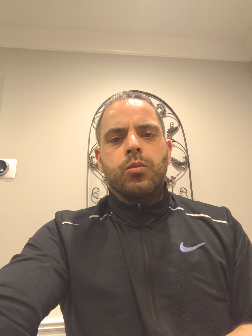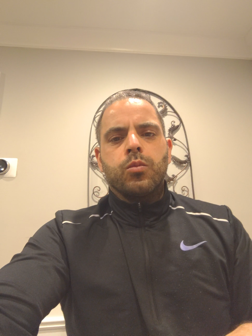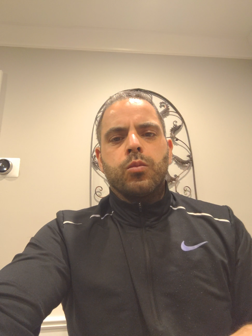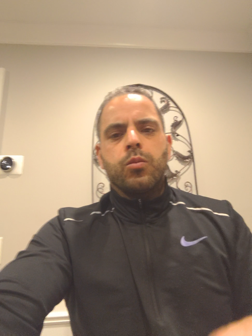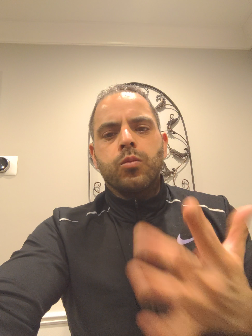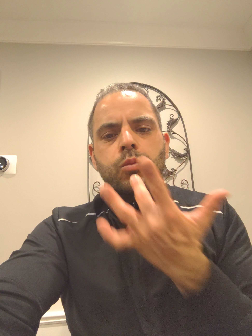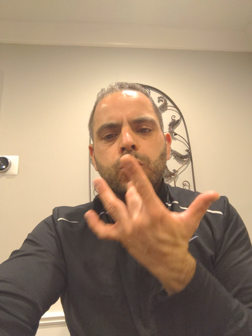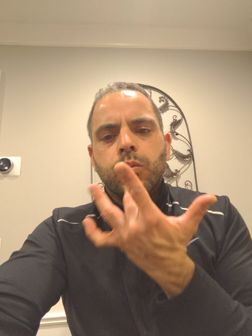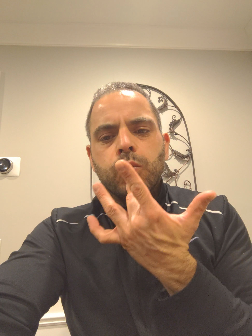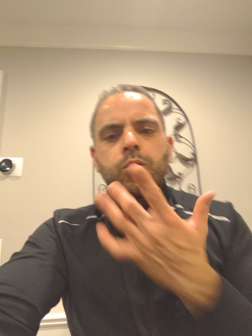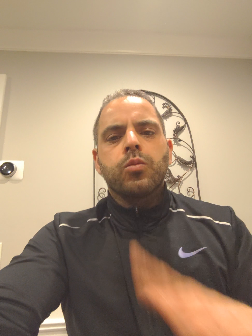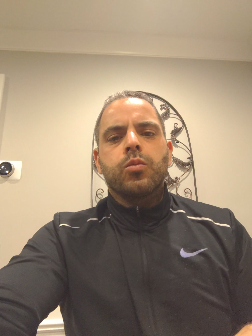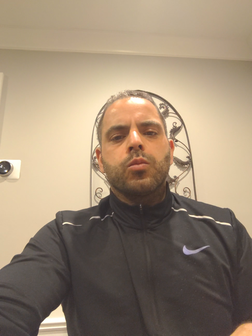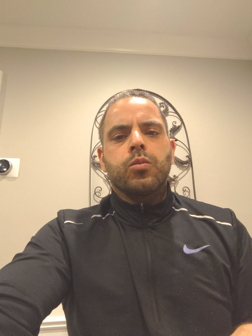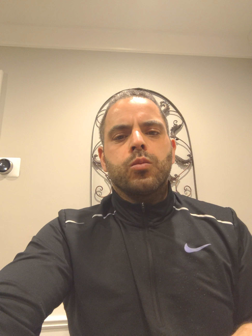taste